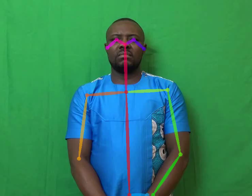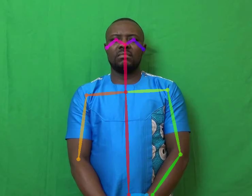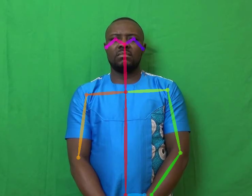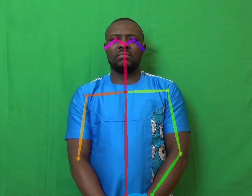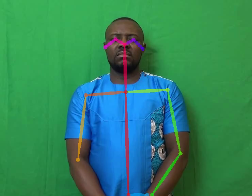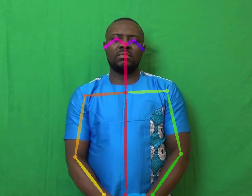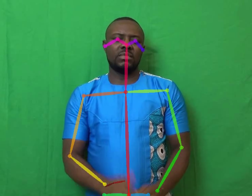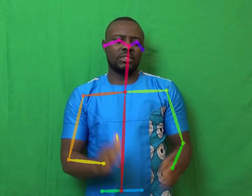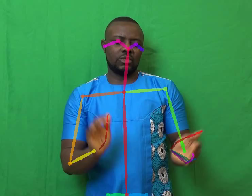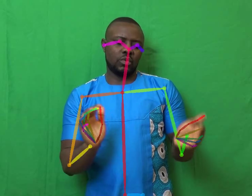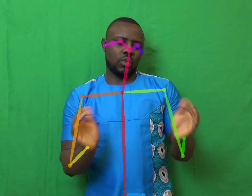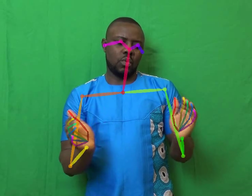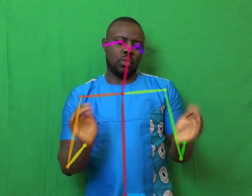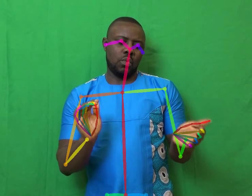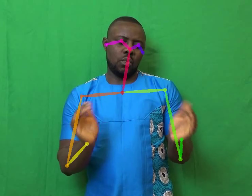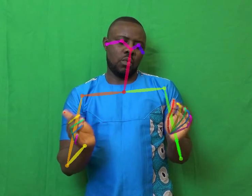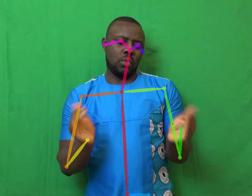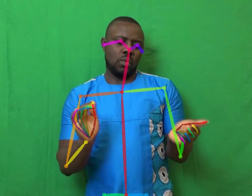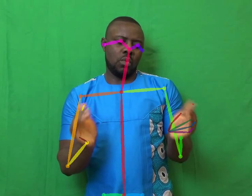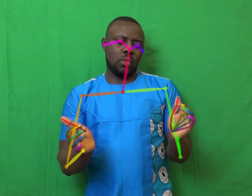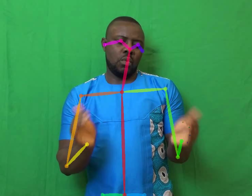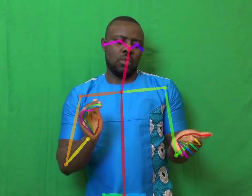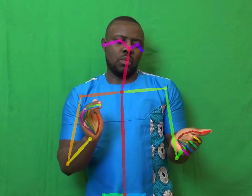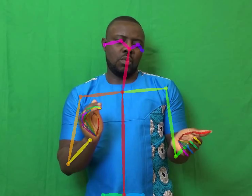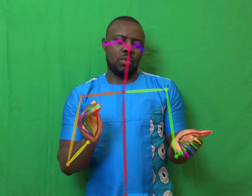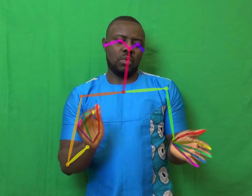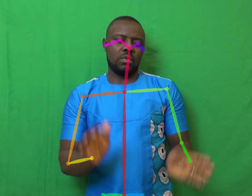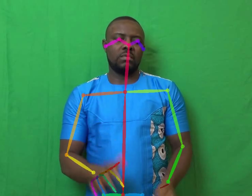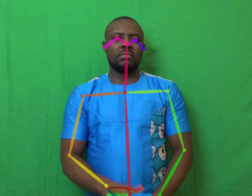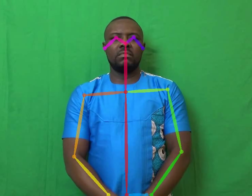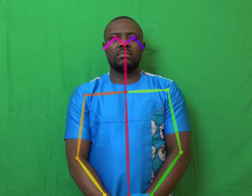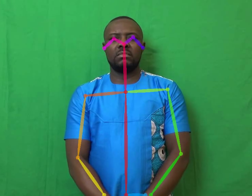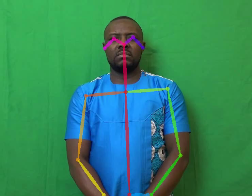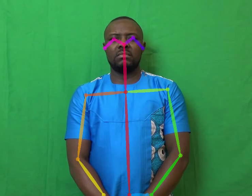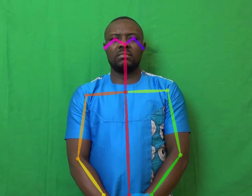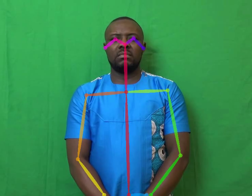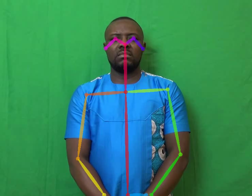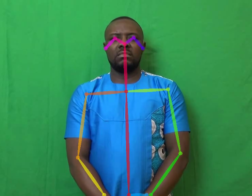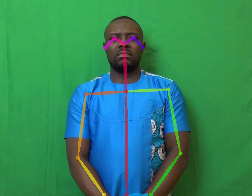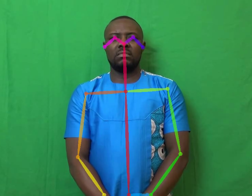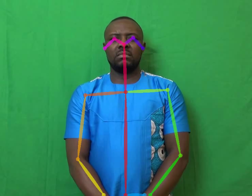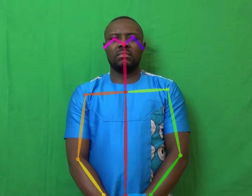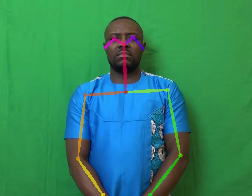compare